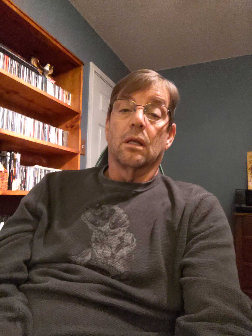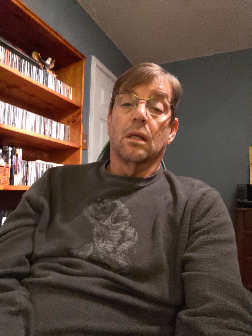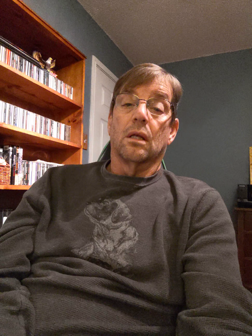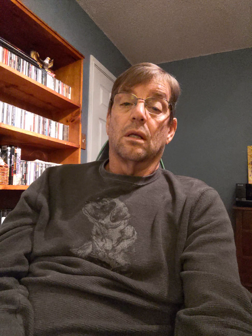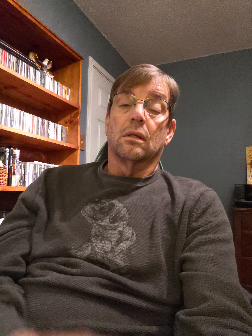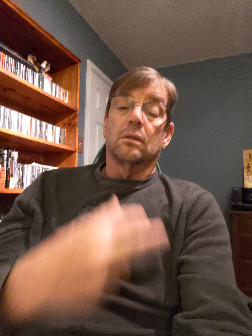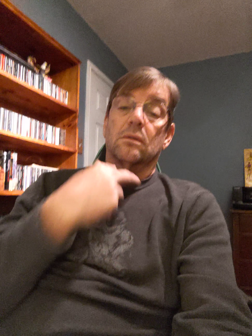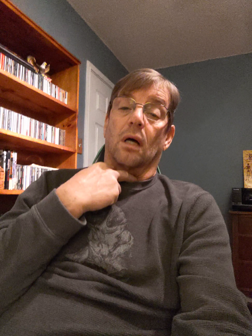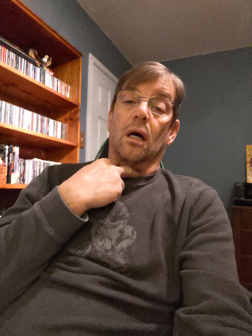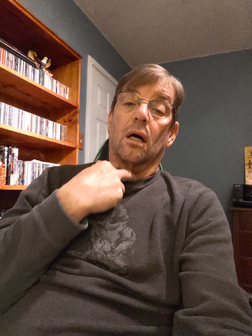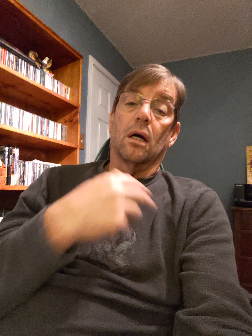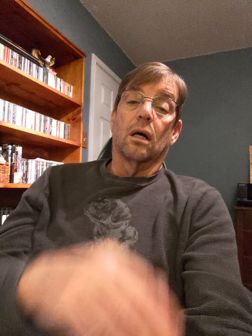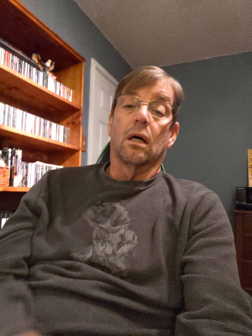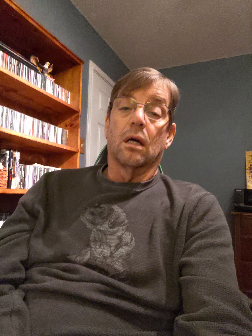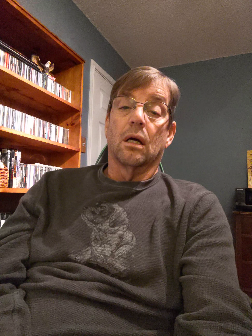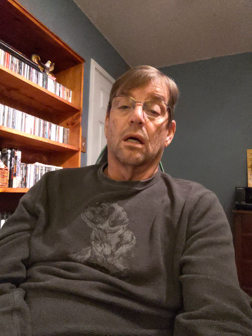stuck